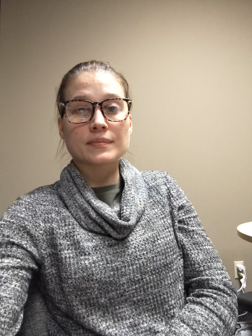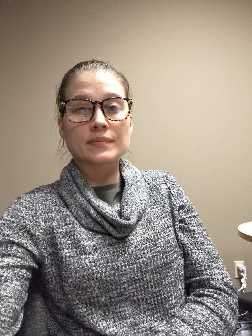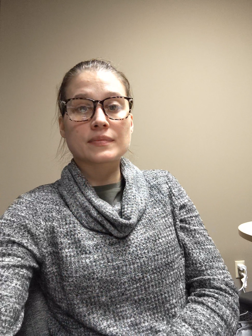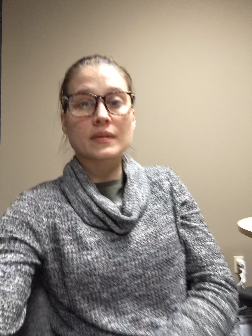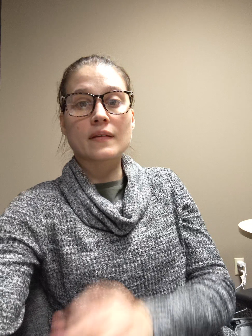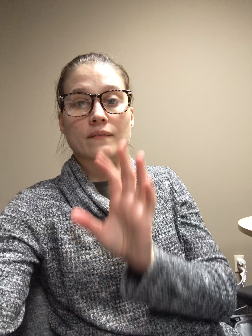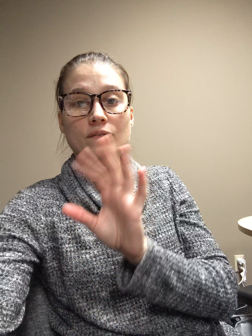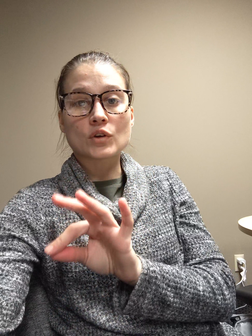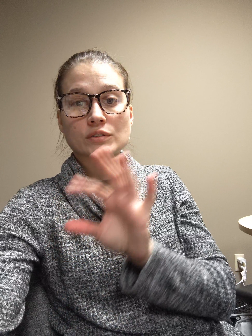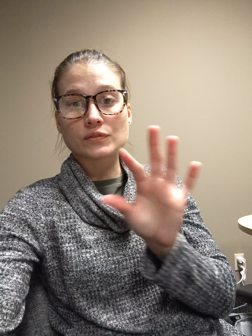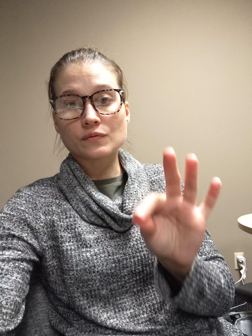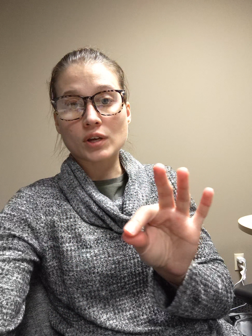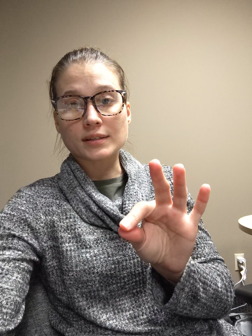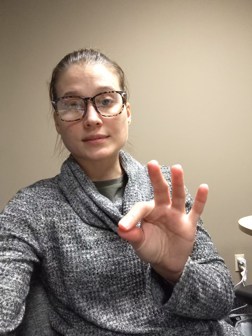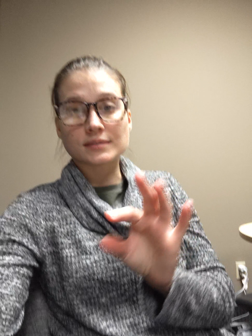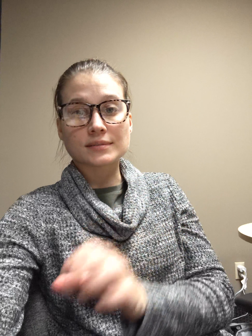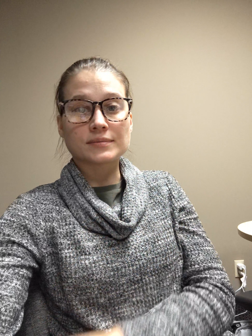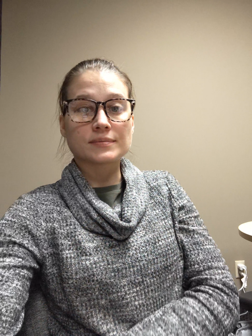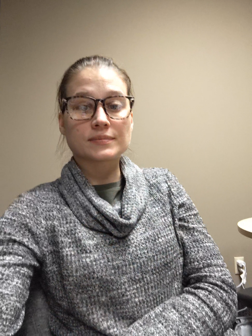french fries